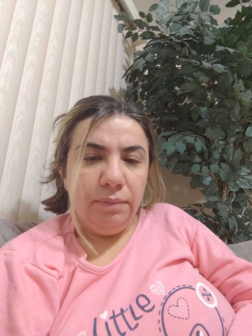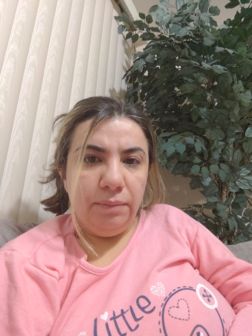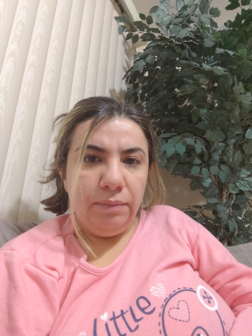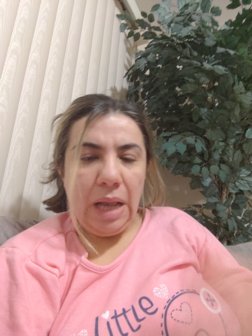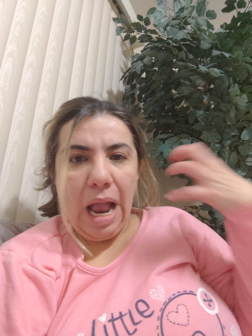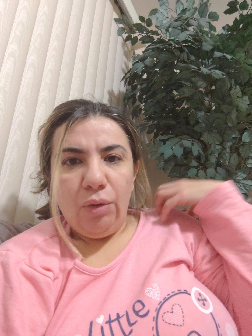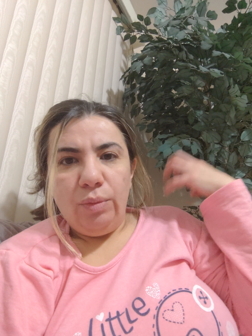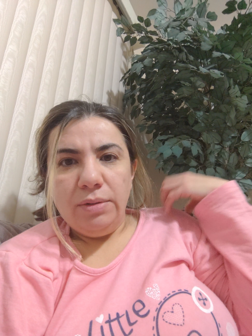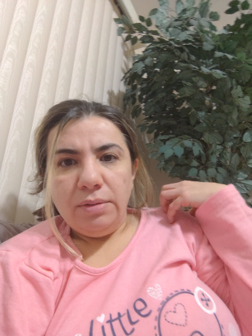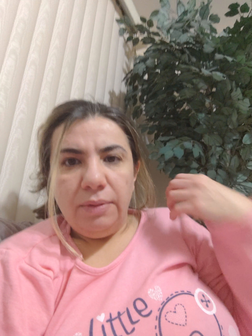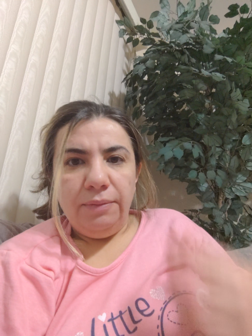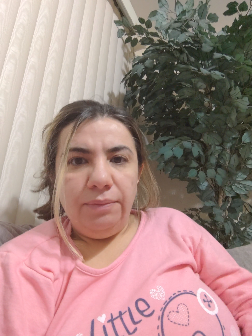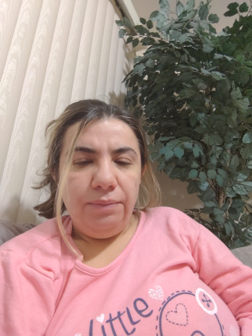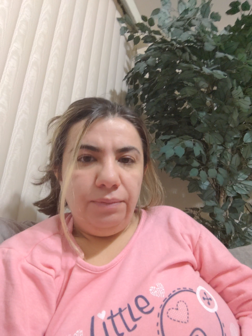outside